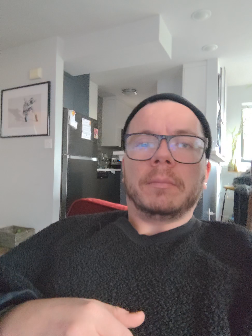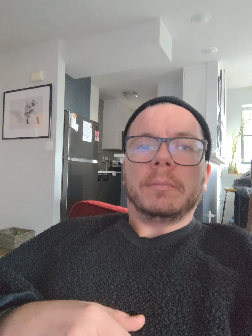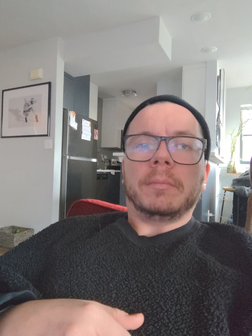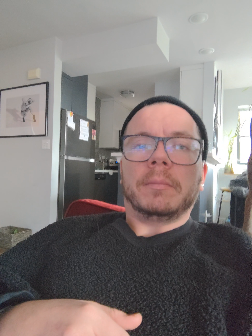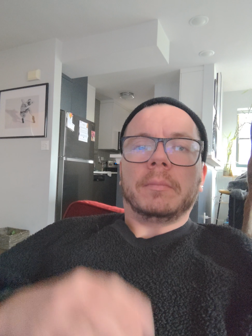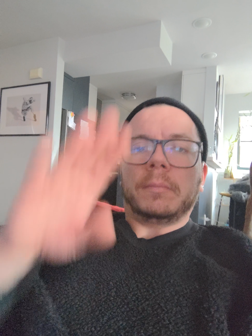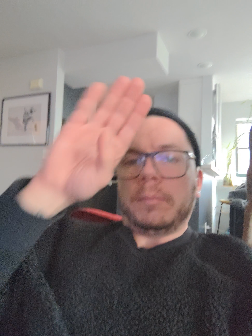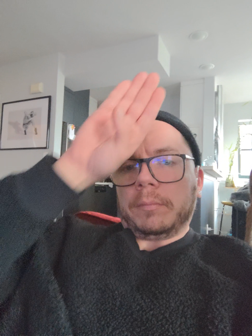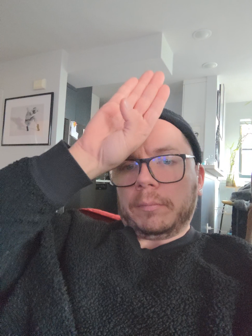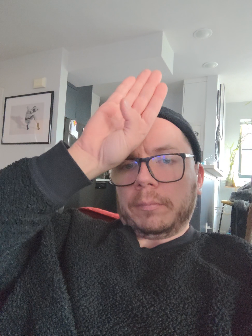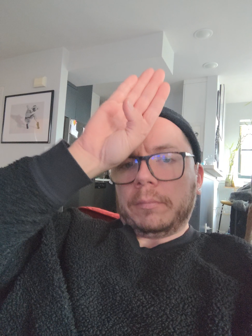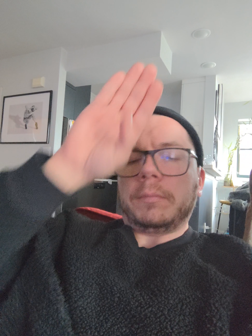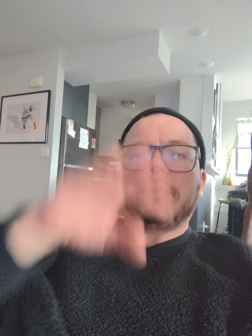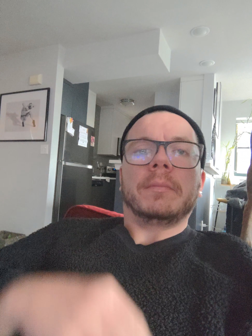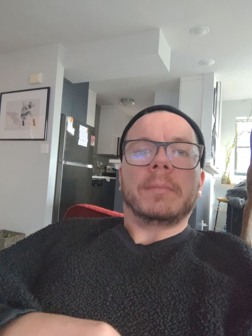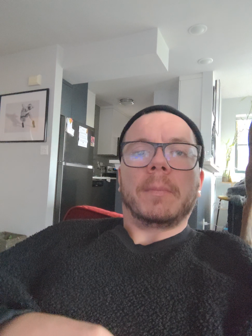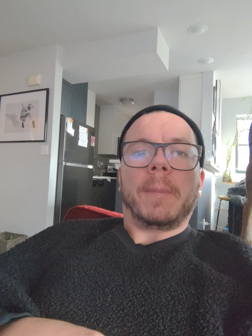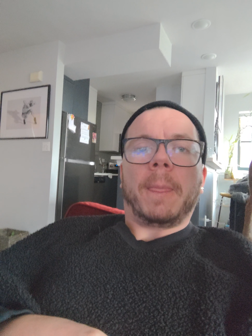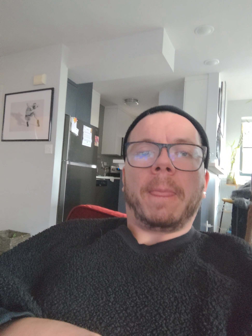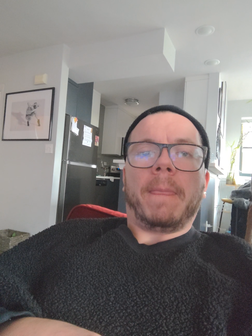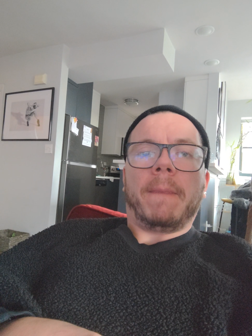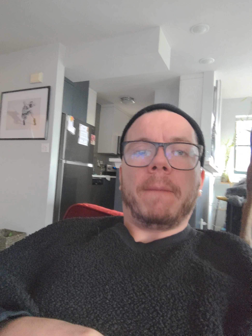fireman